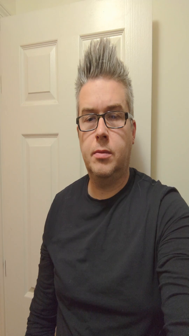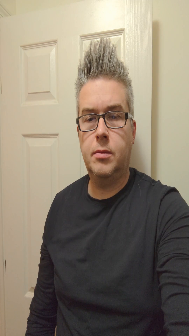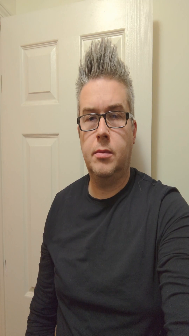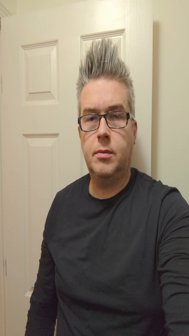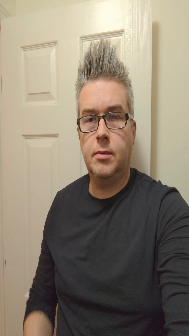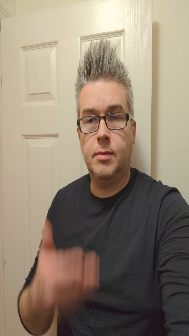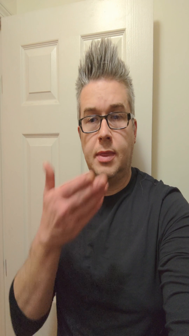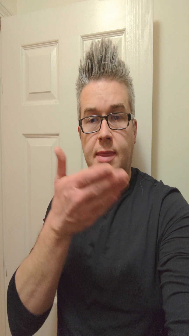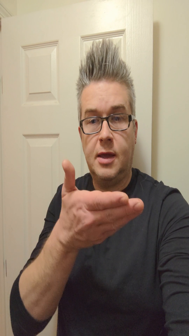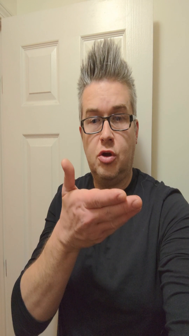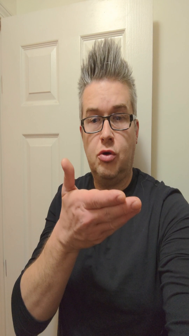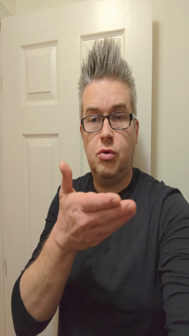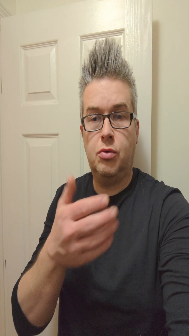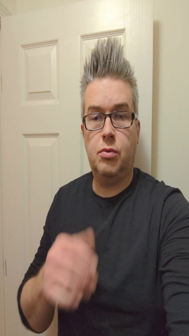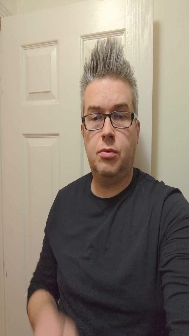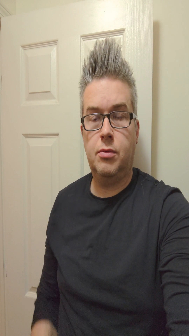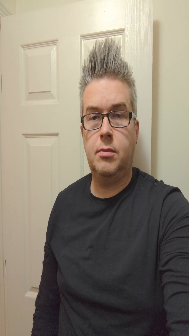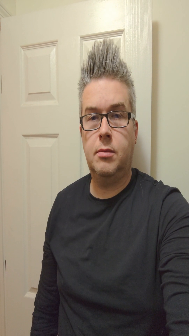there